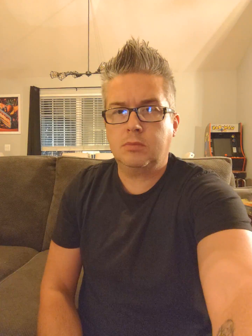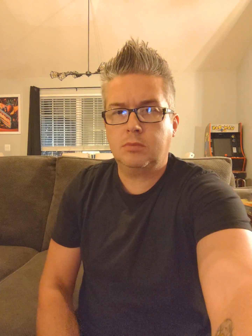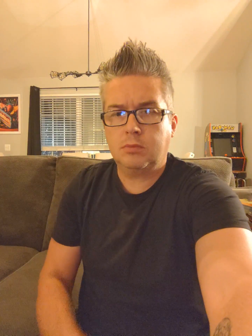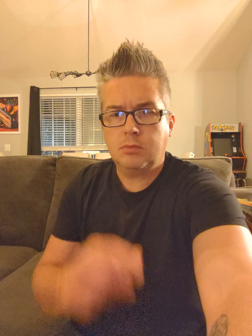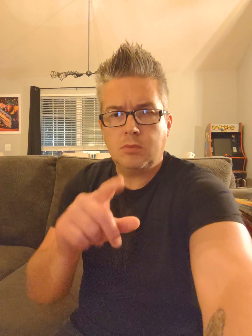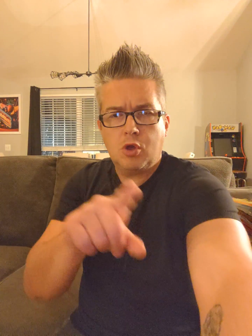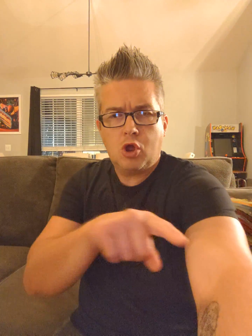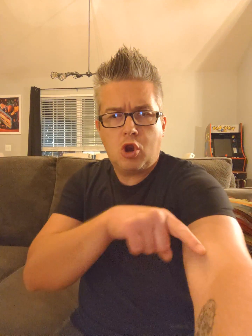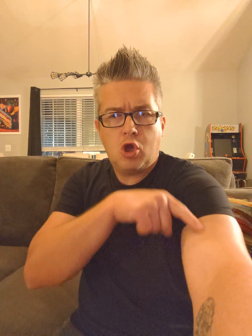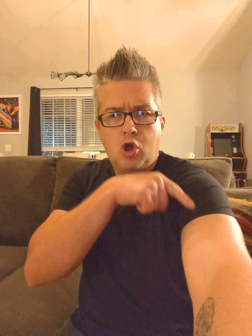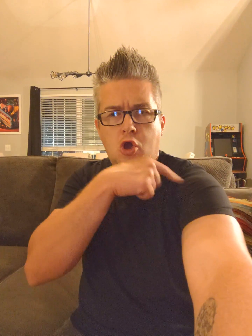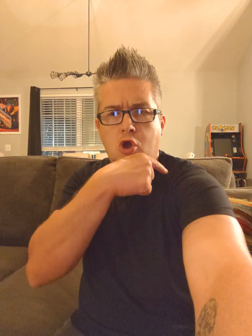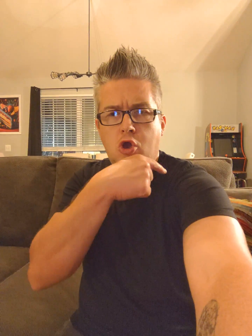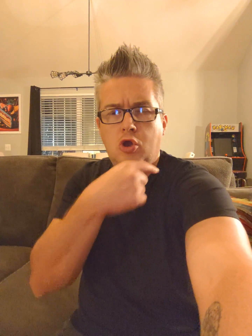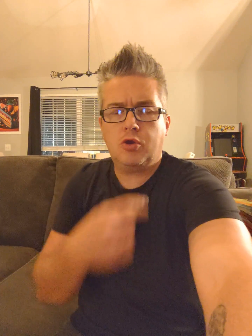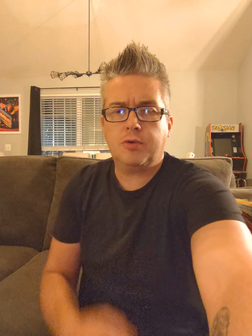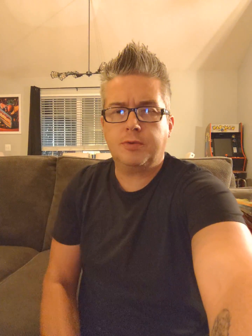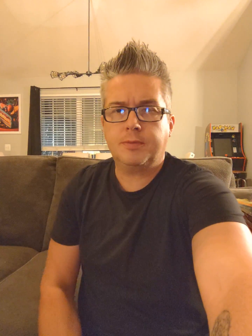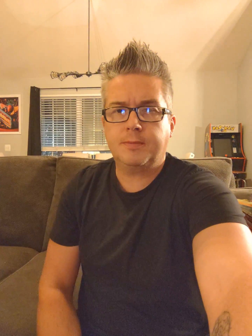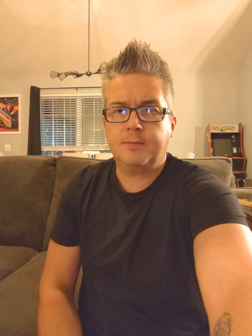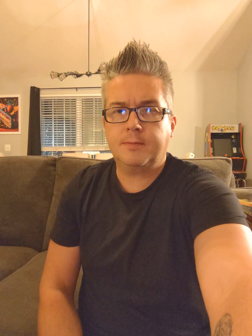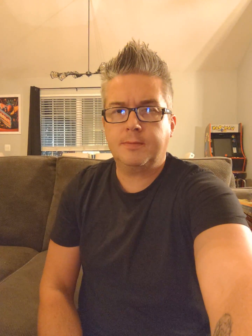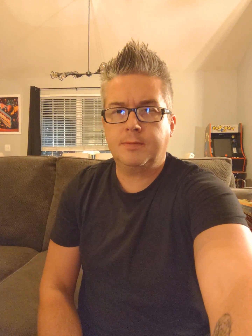long